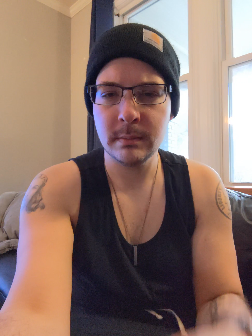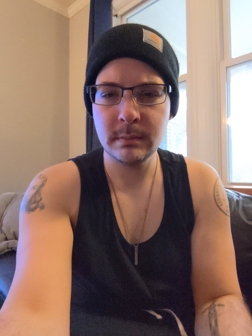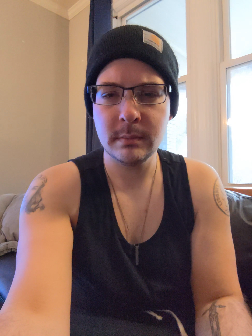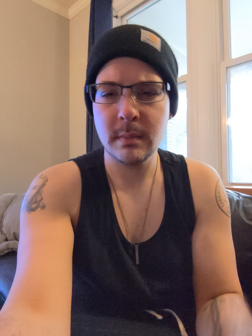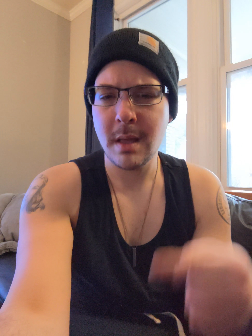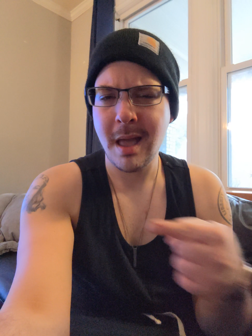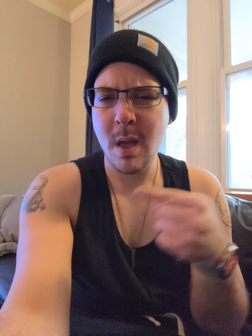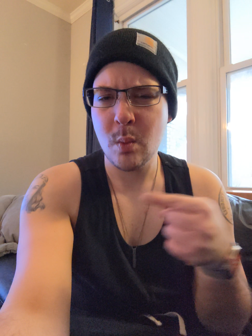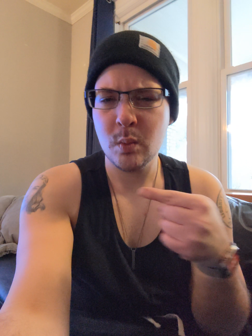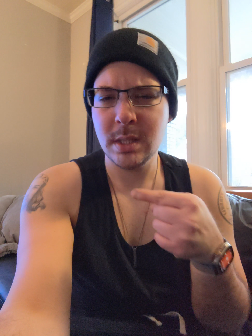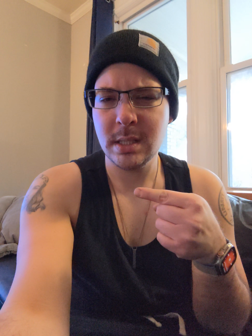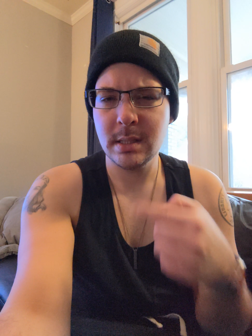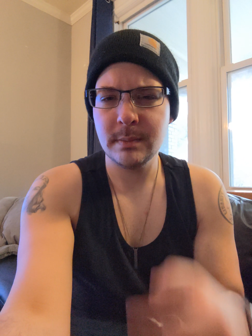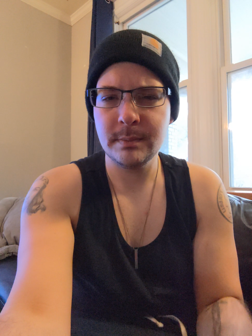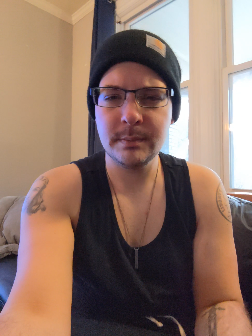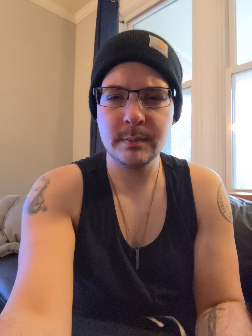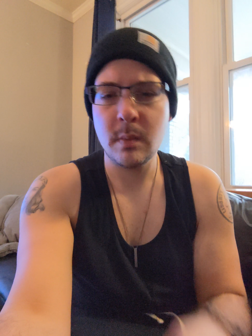owie